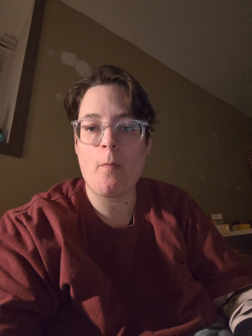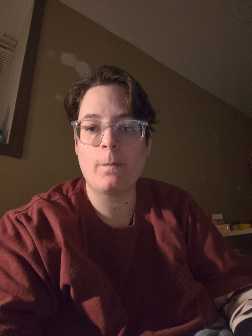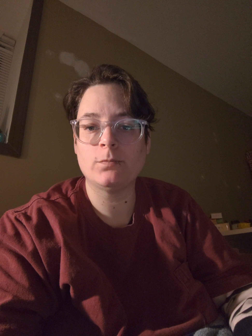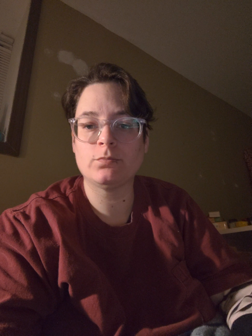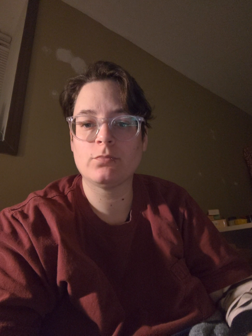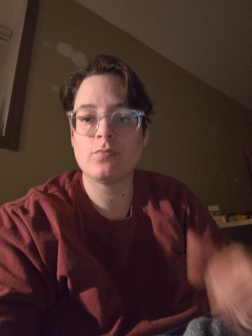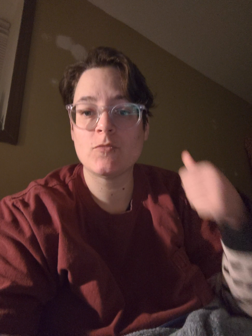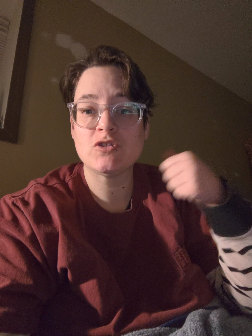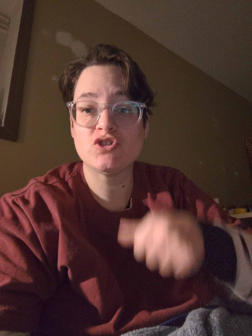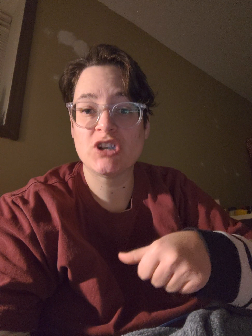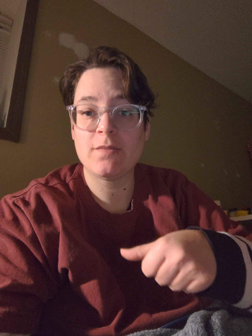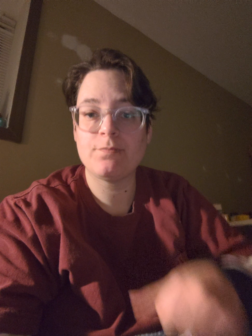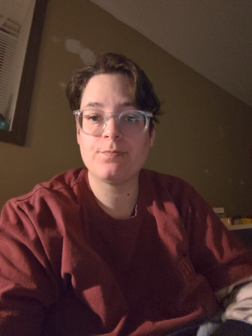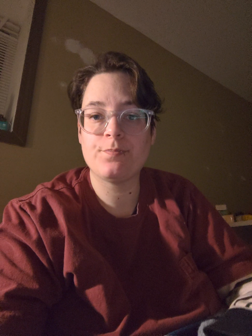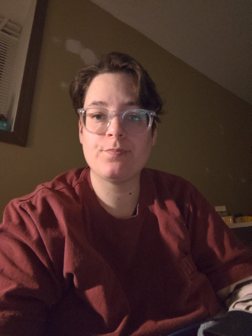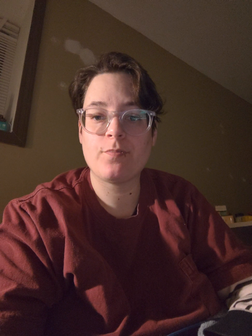jacket